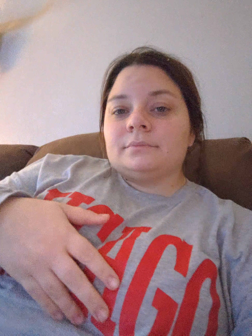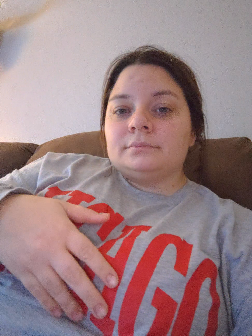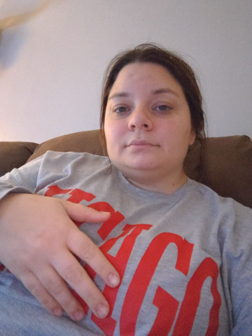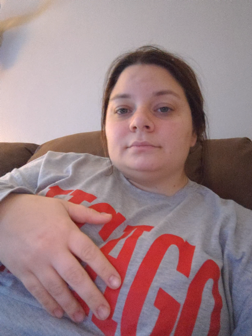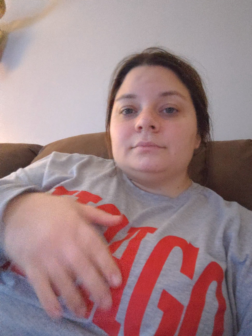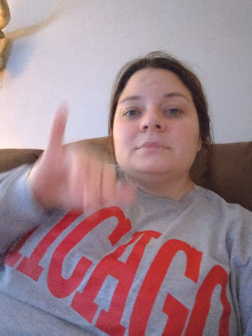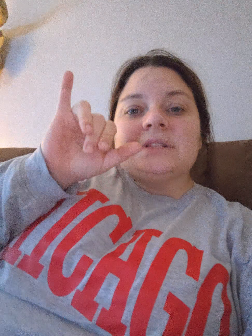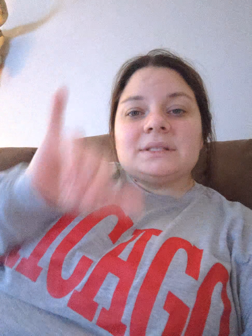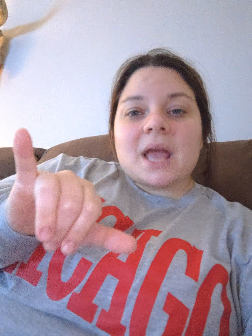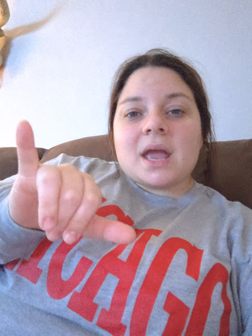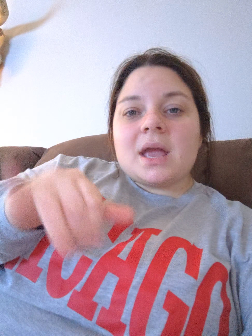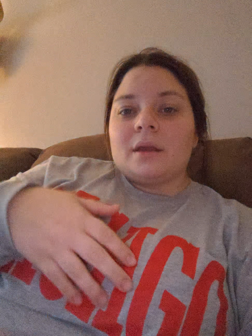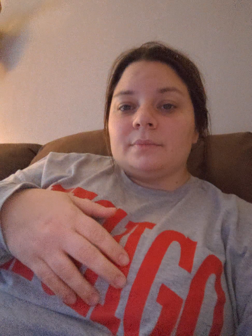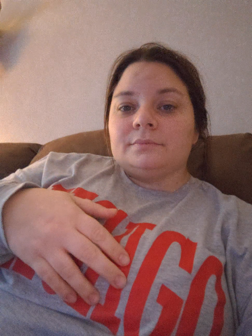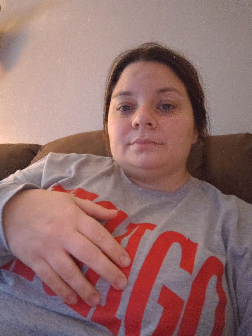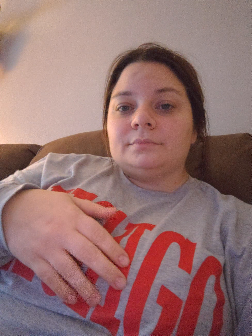stay